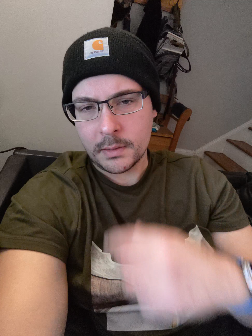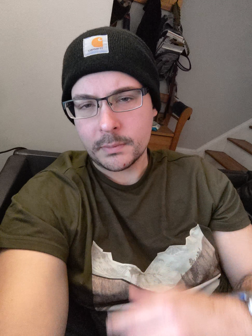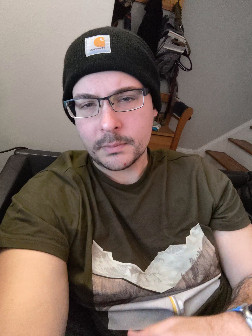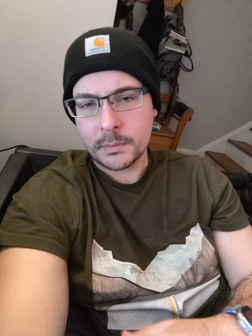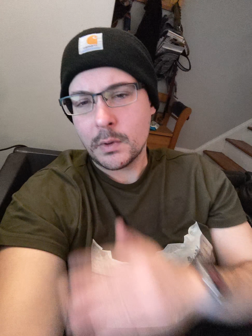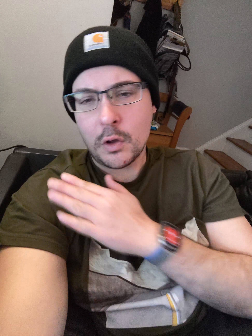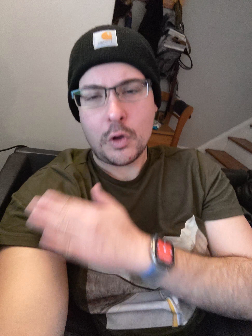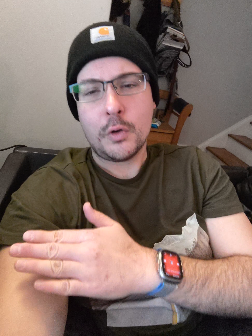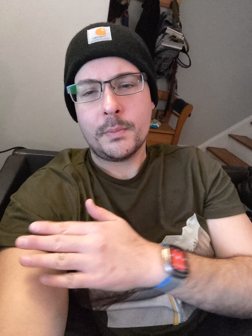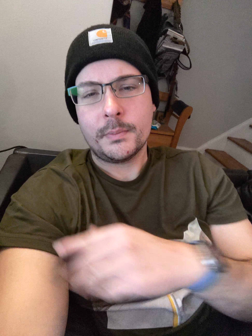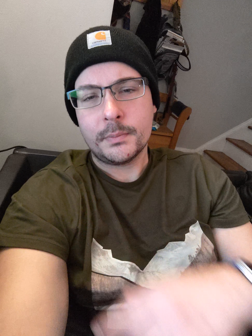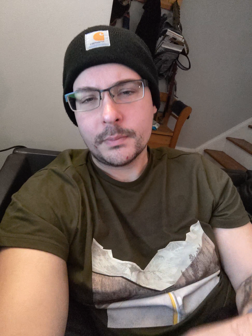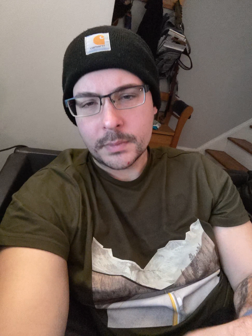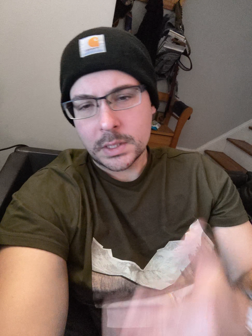arm